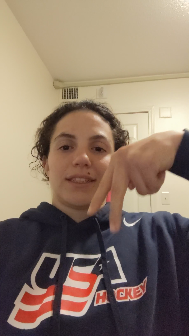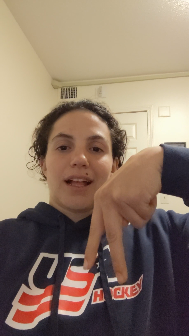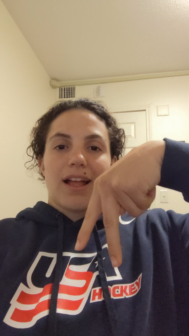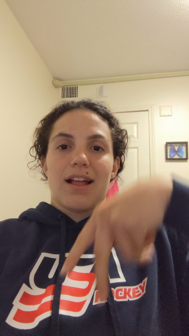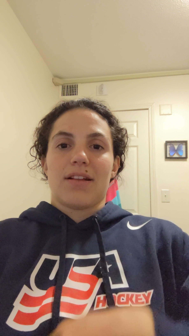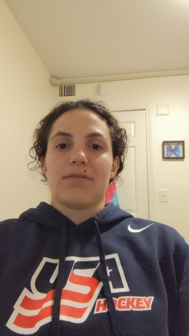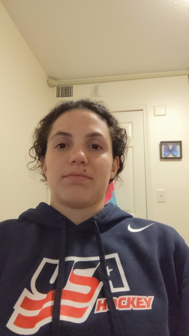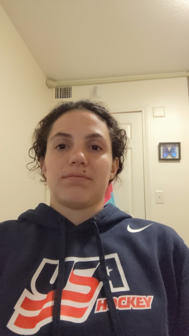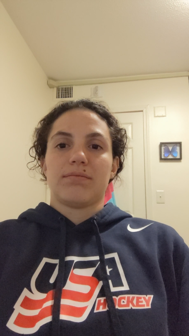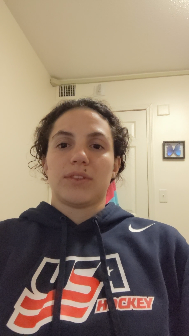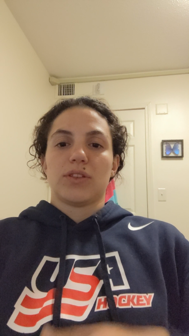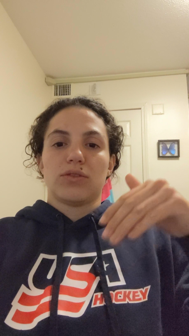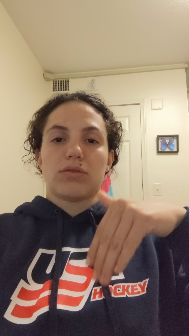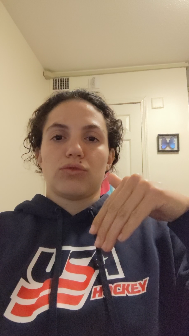doctor